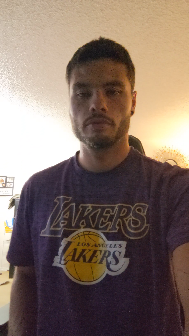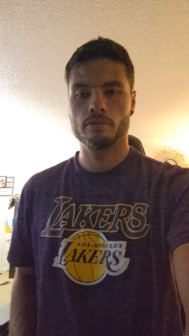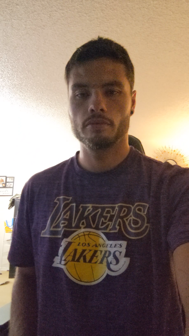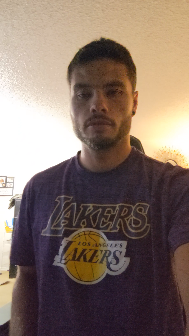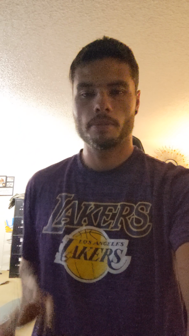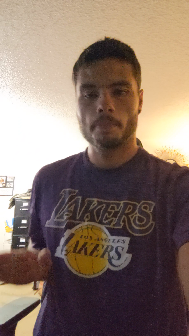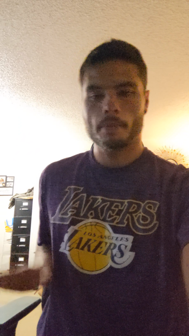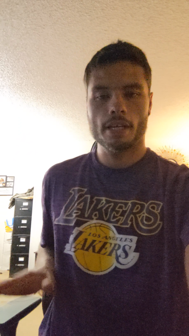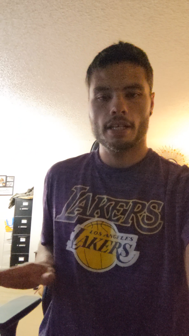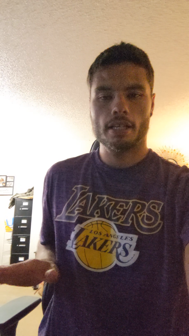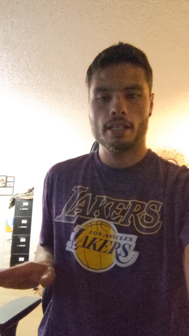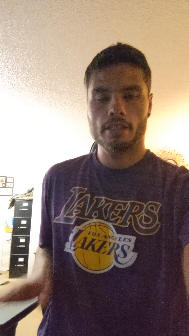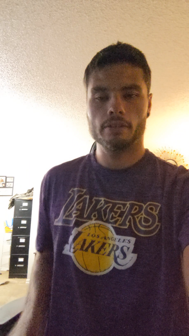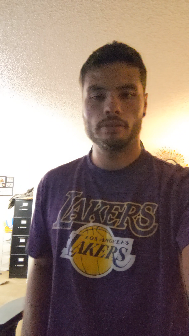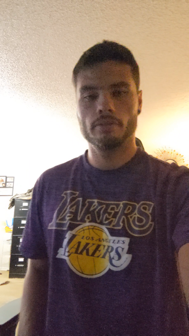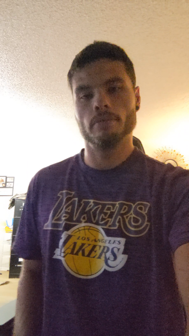penguin